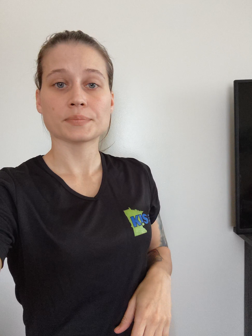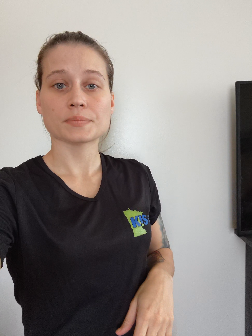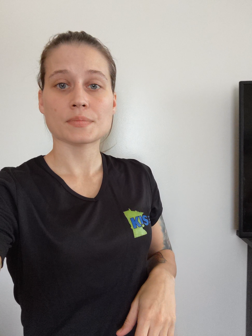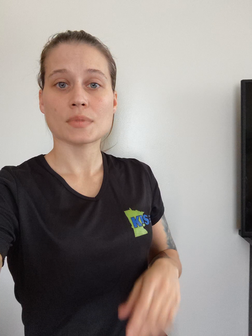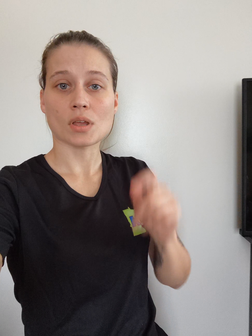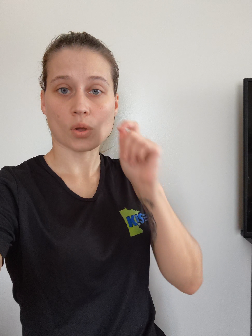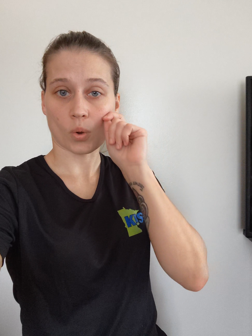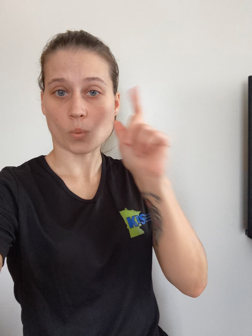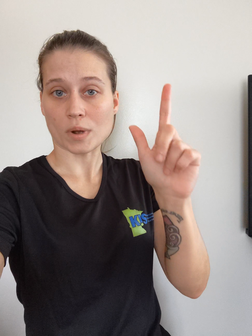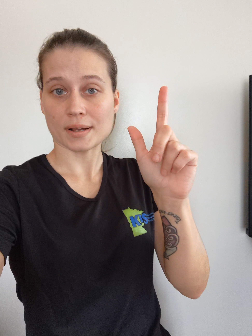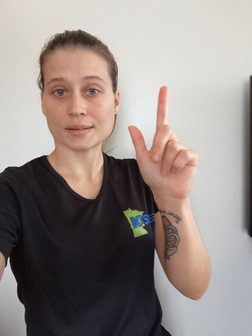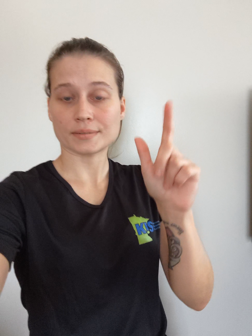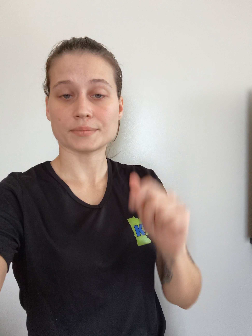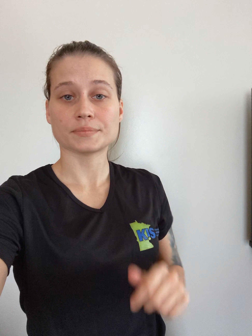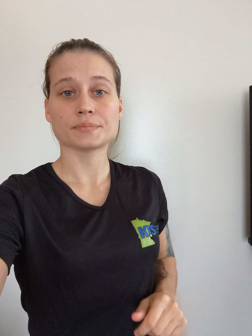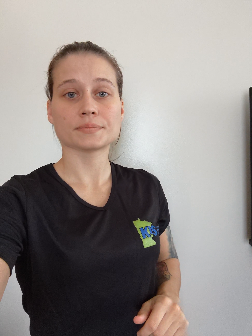awake